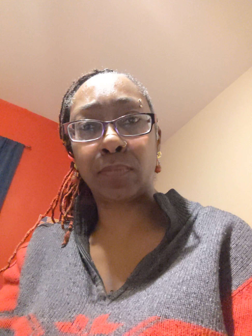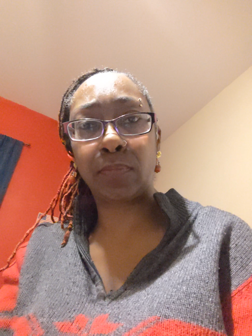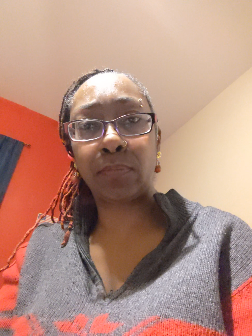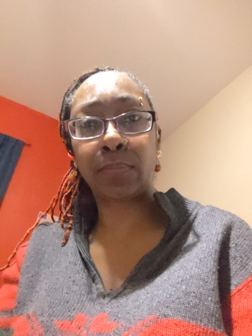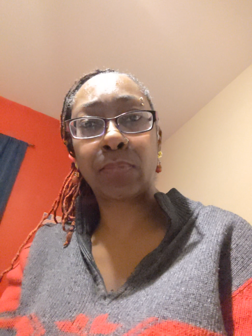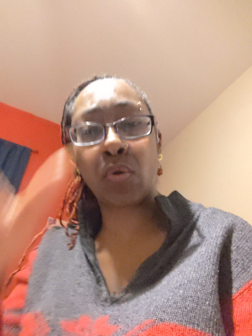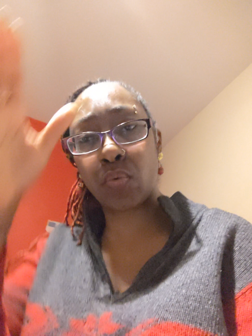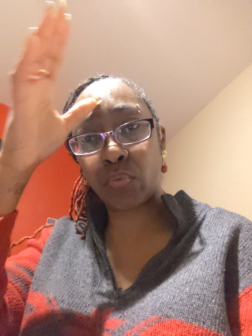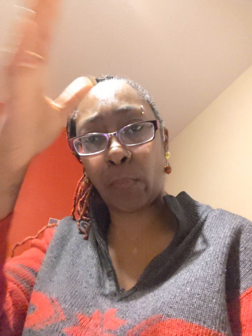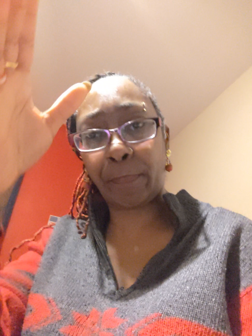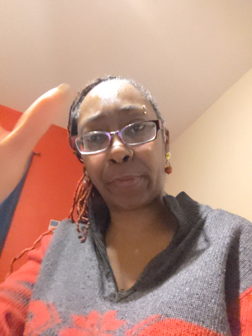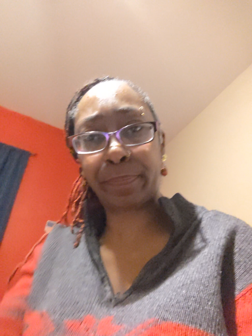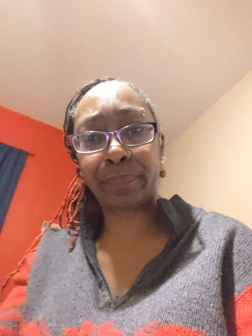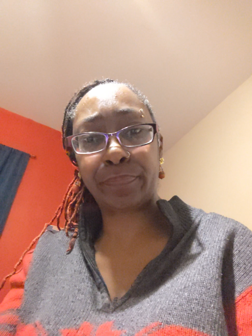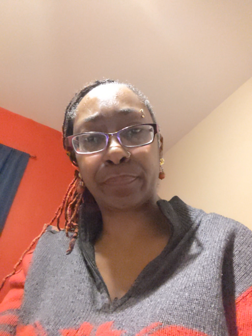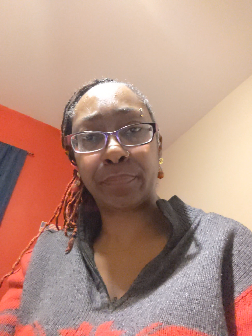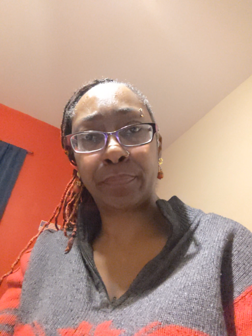grandpa